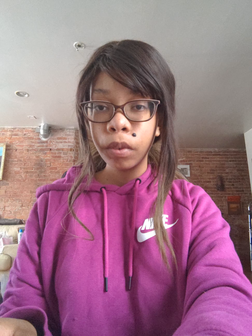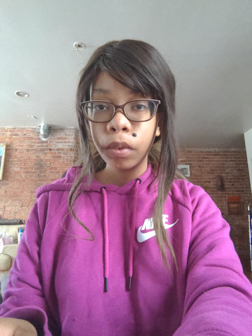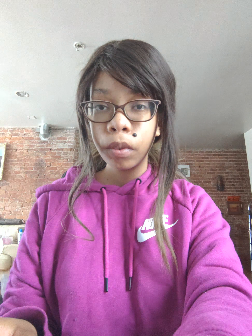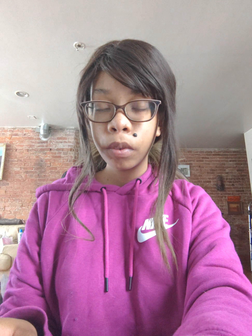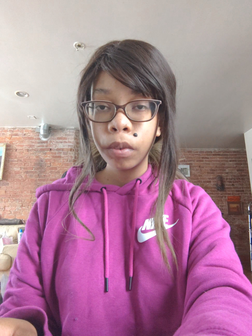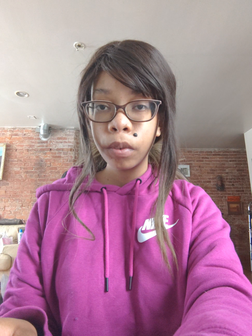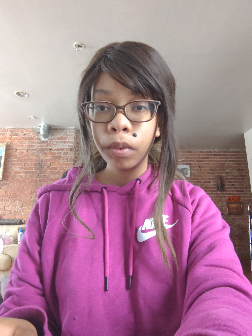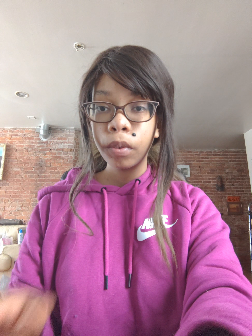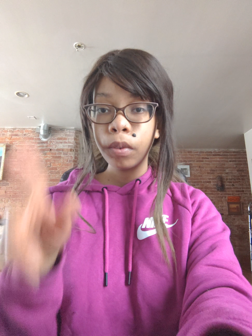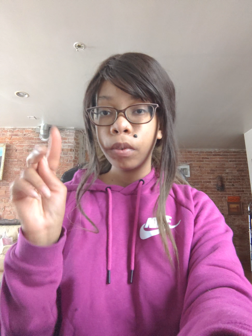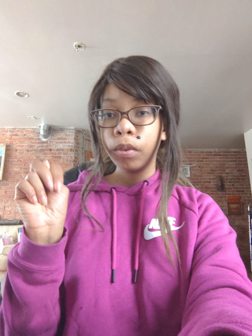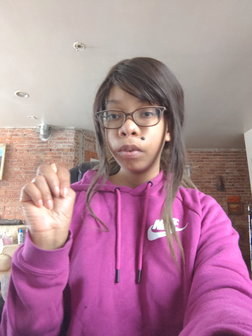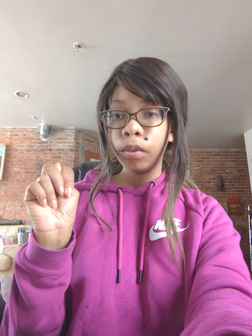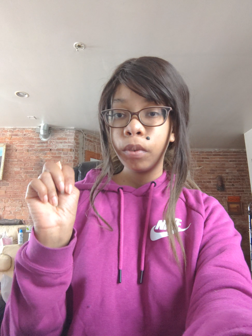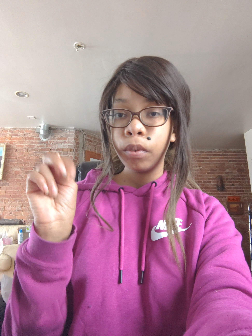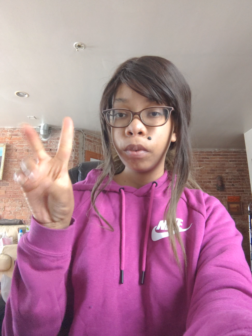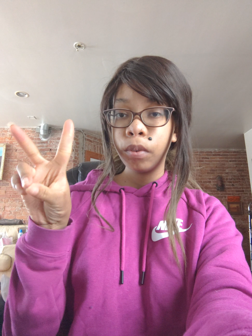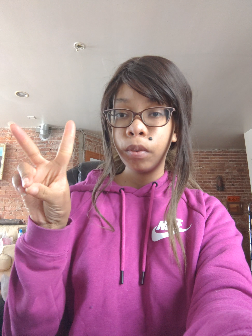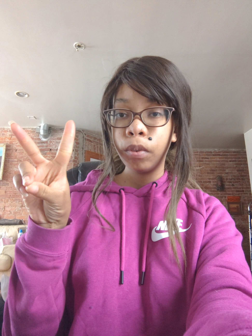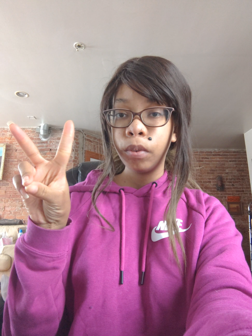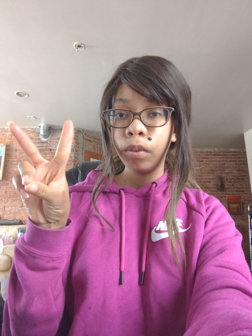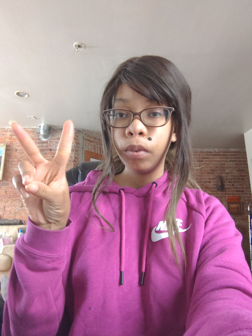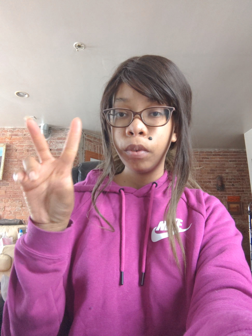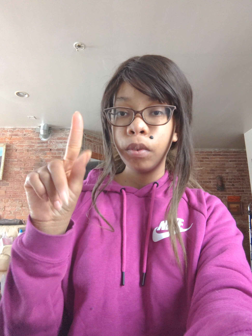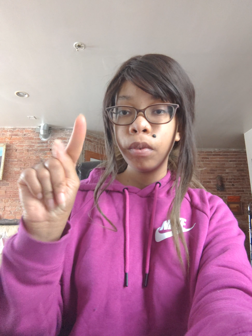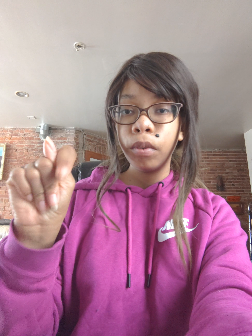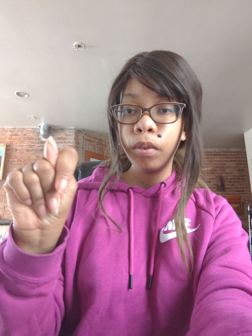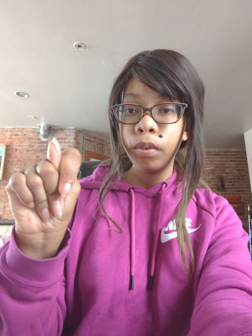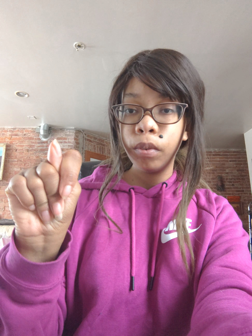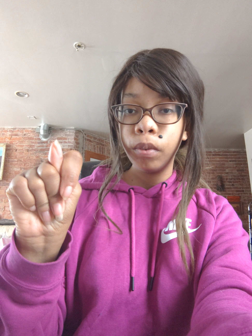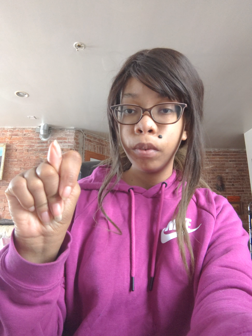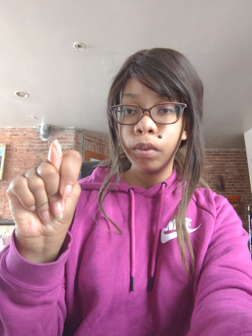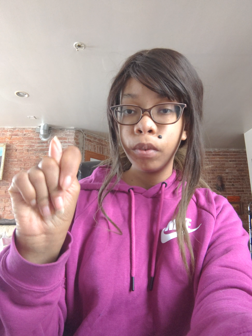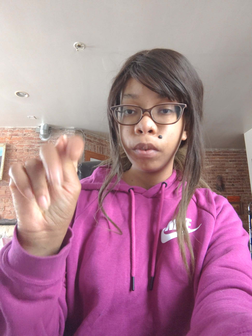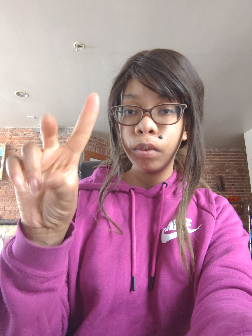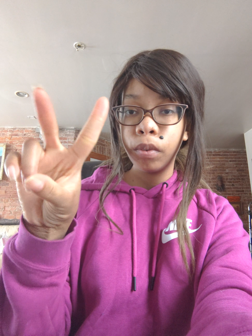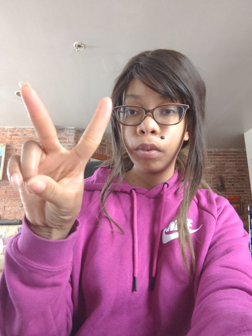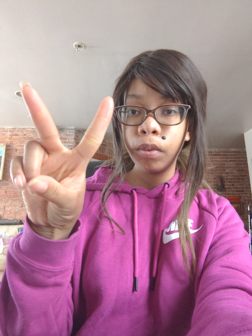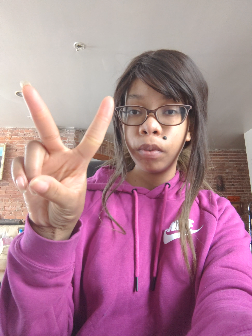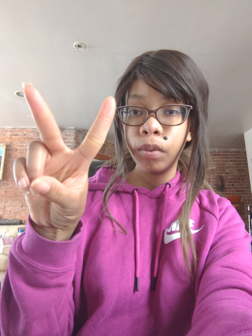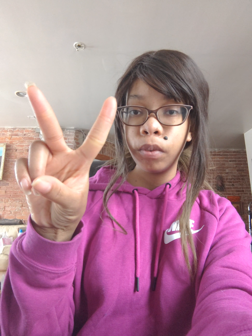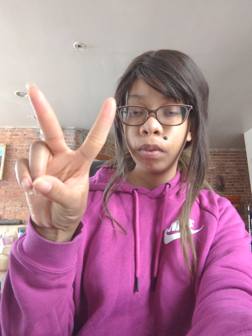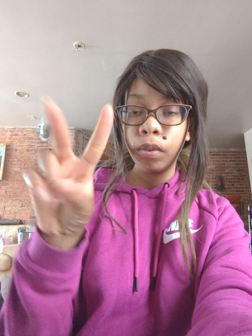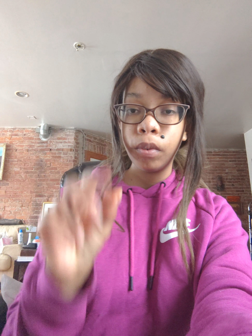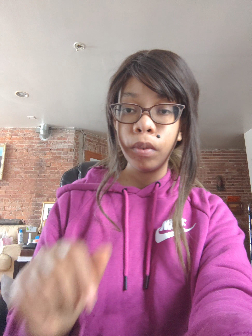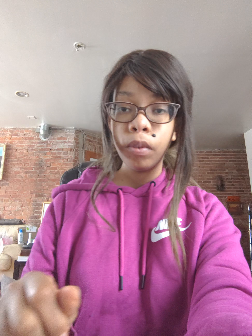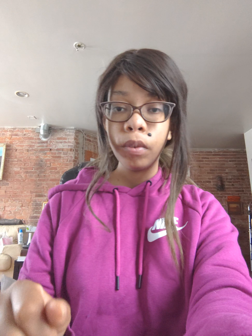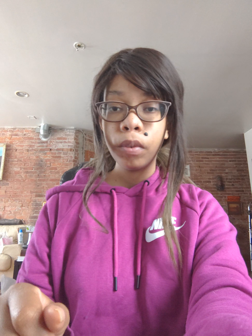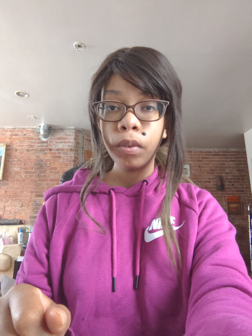TV